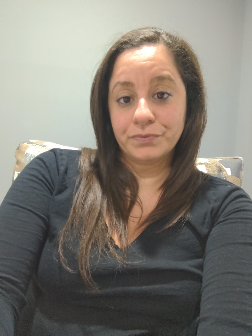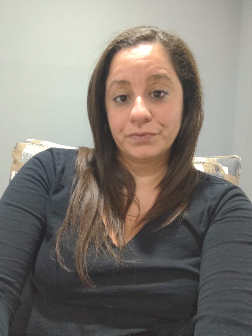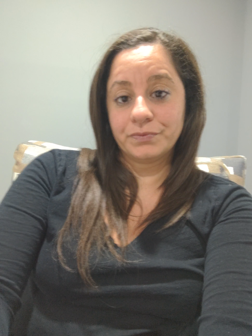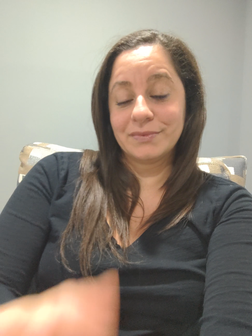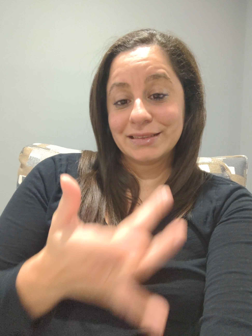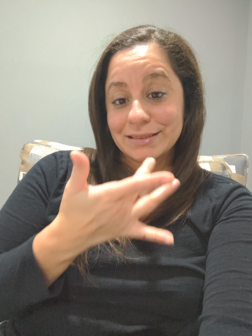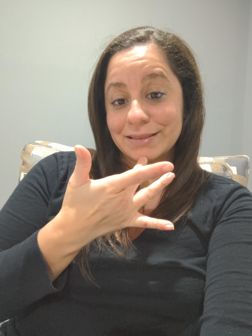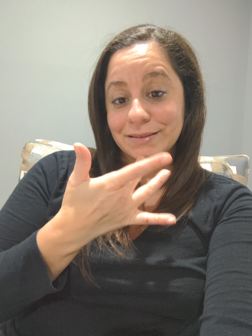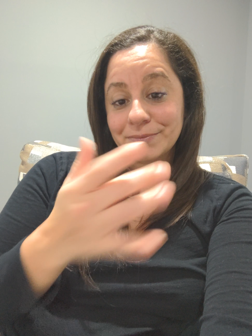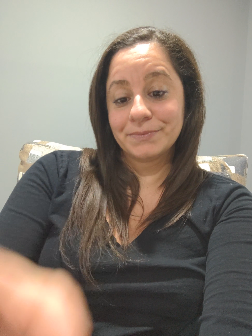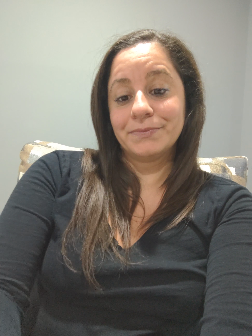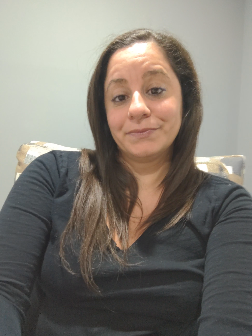taste